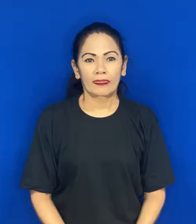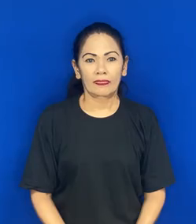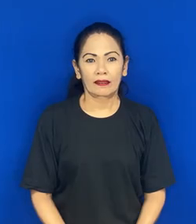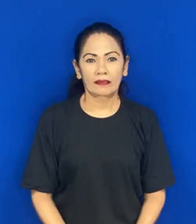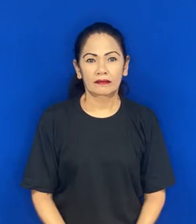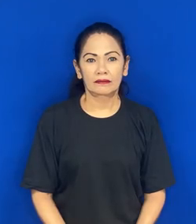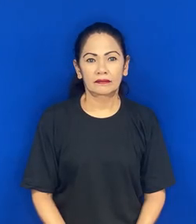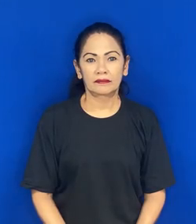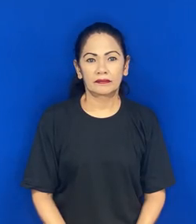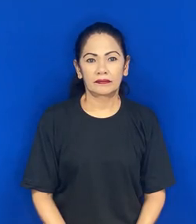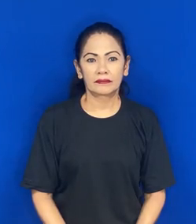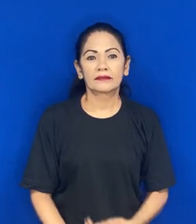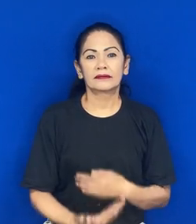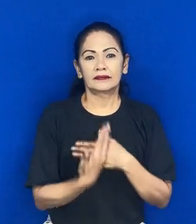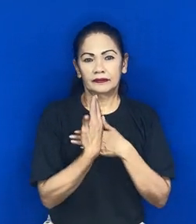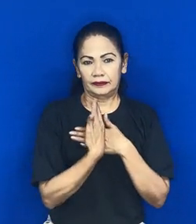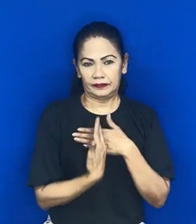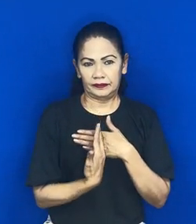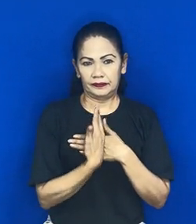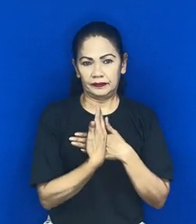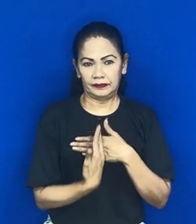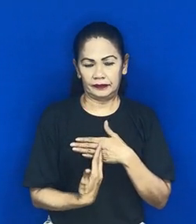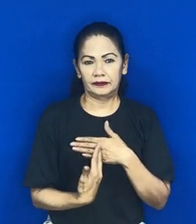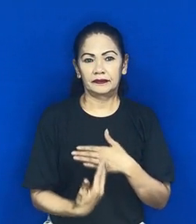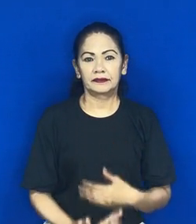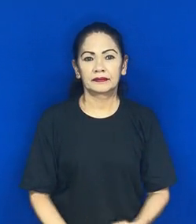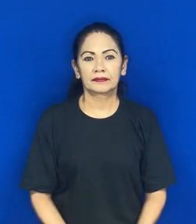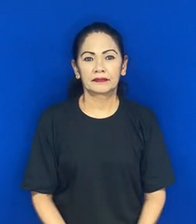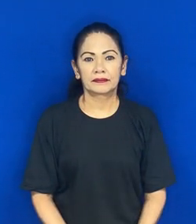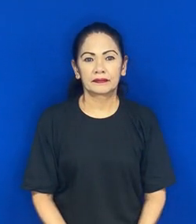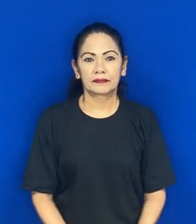bread